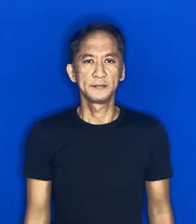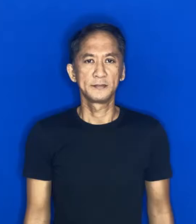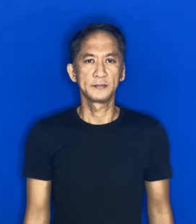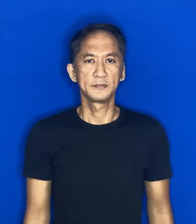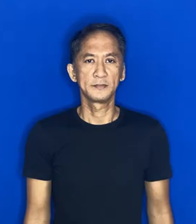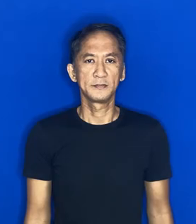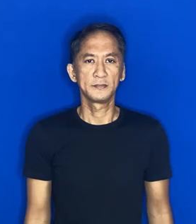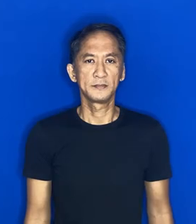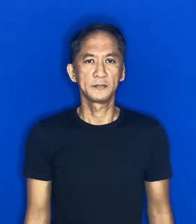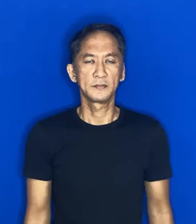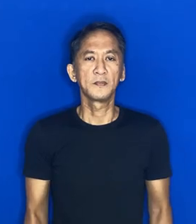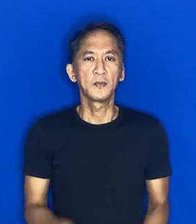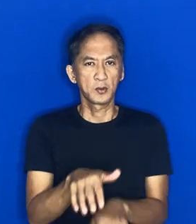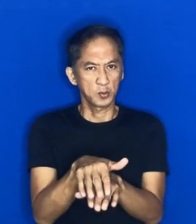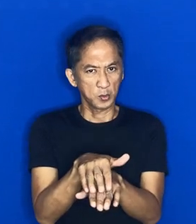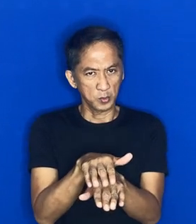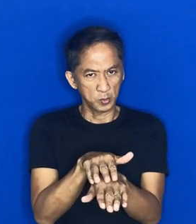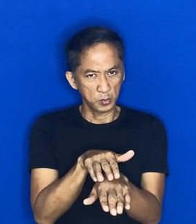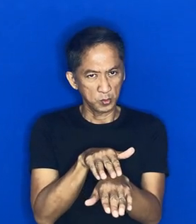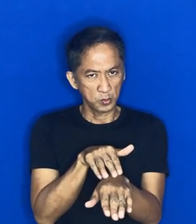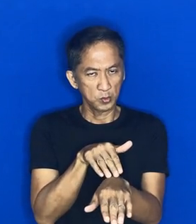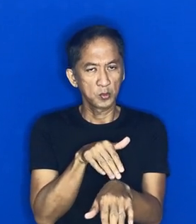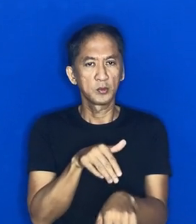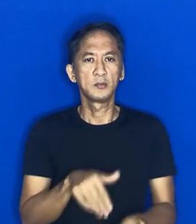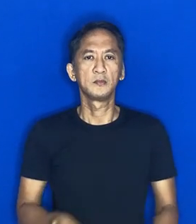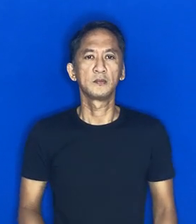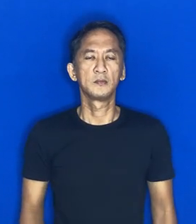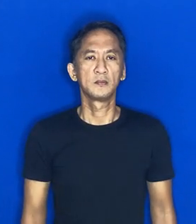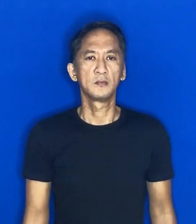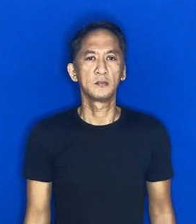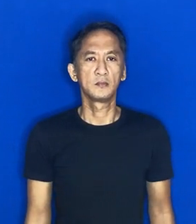slow